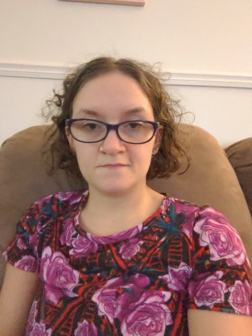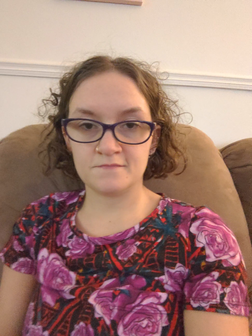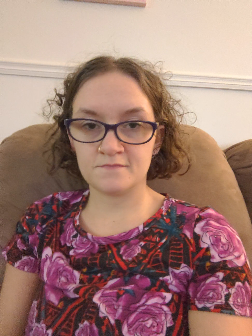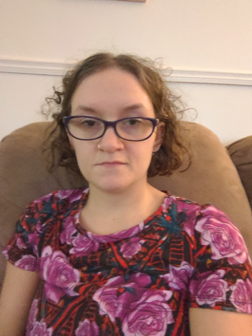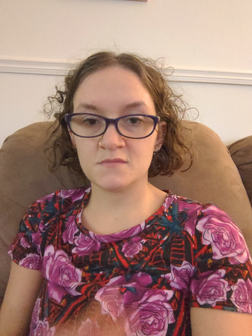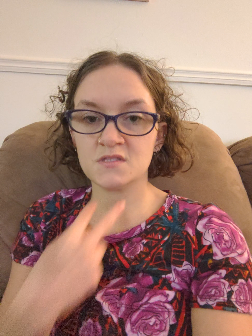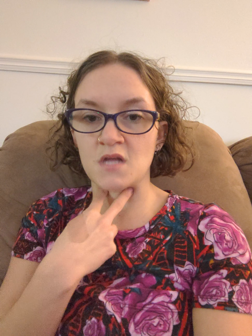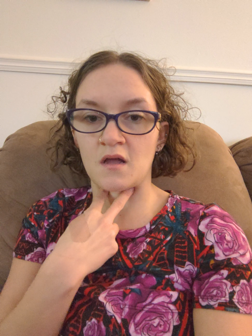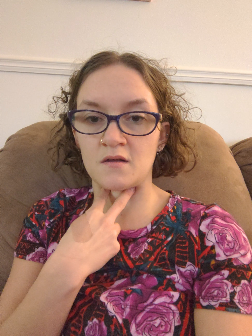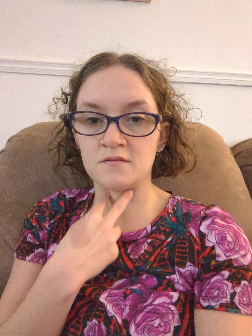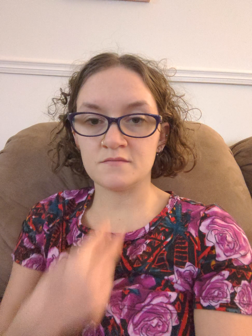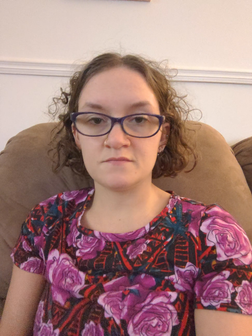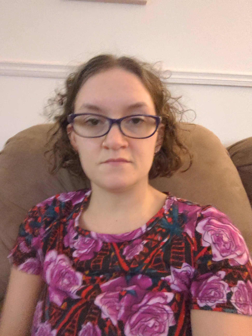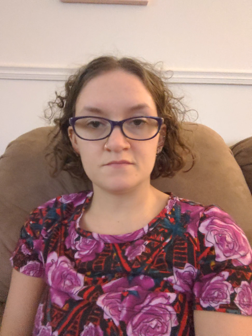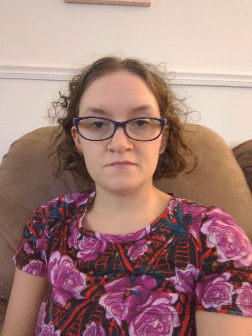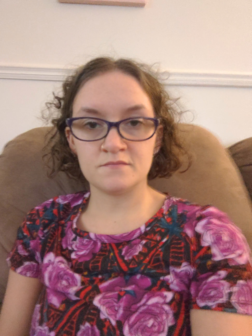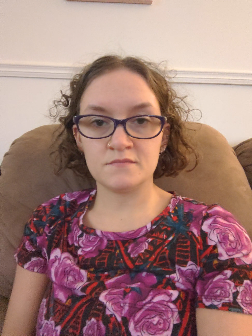stuck